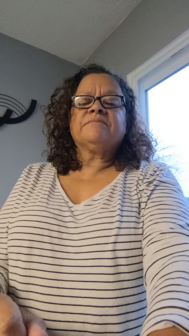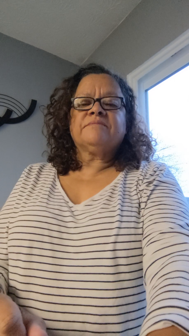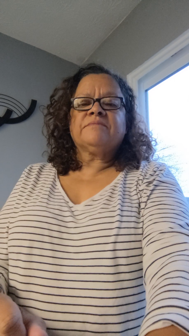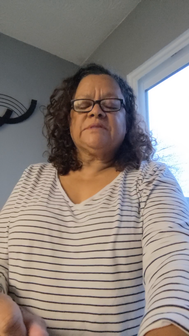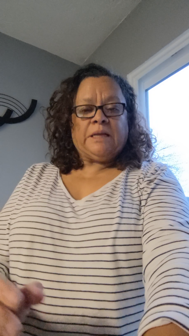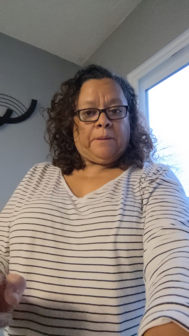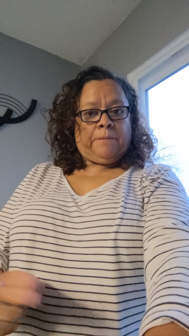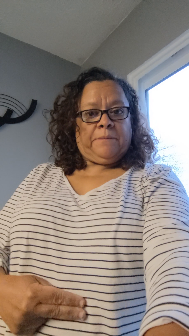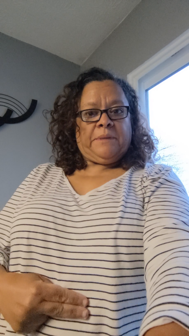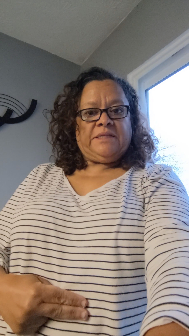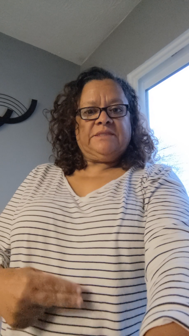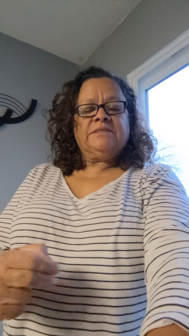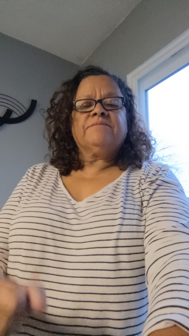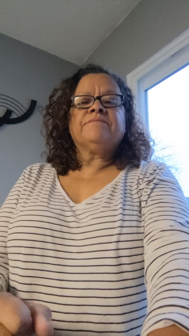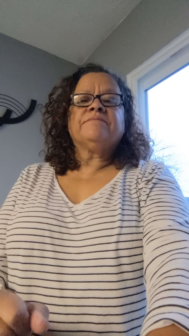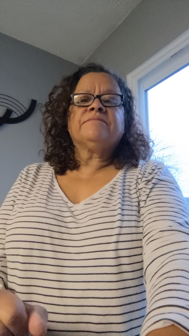belt